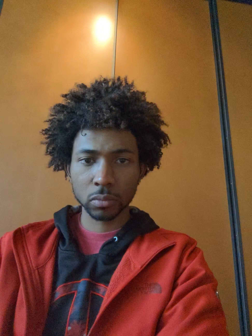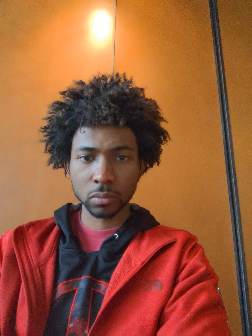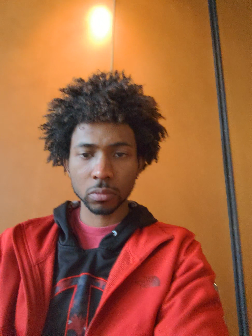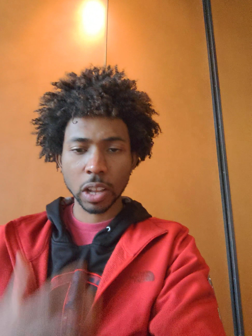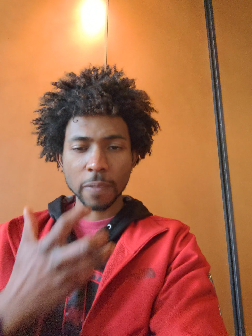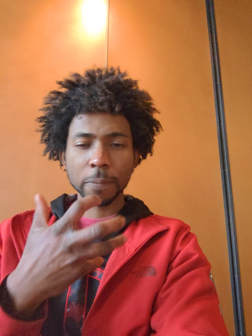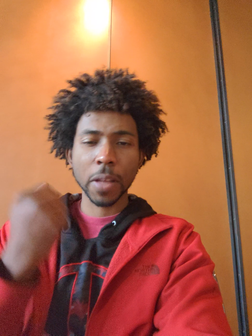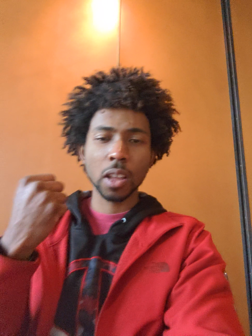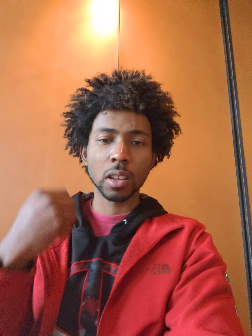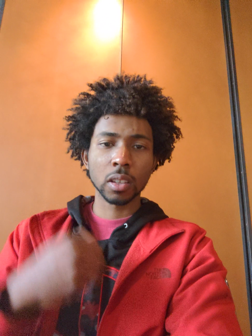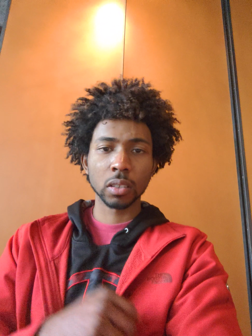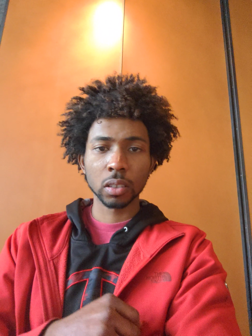fast